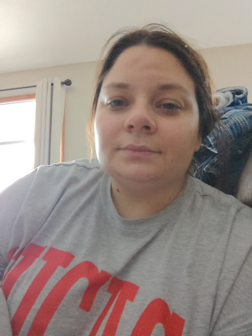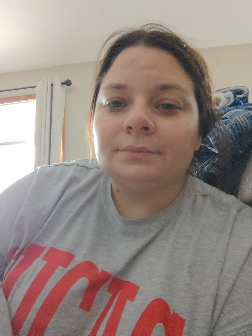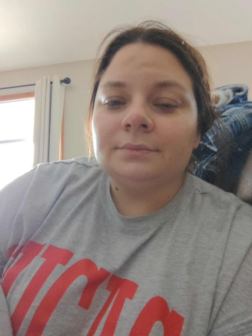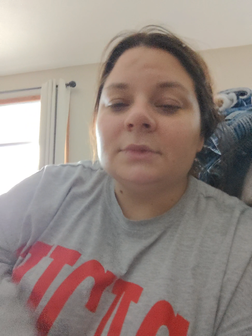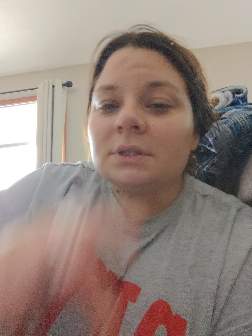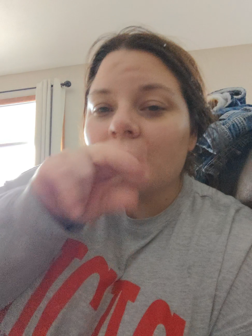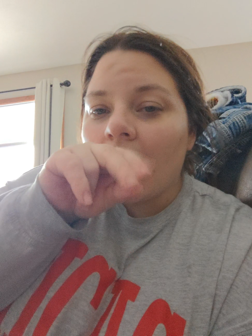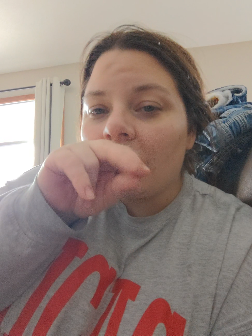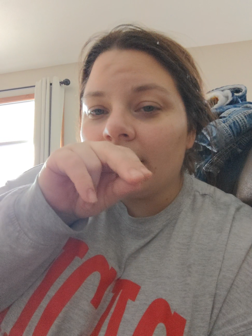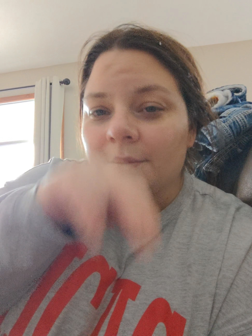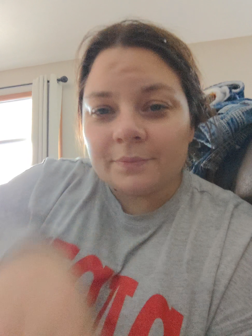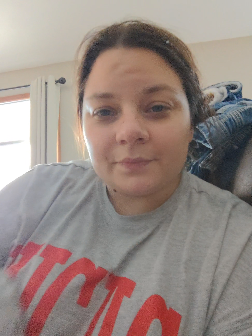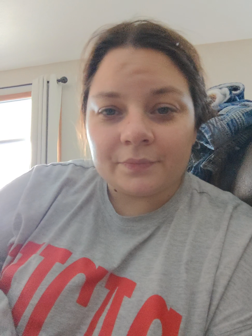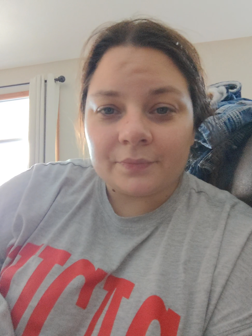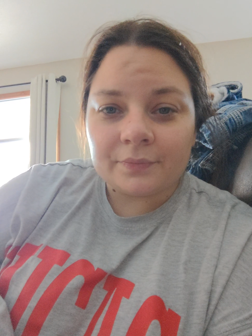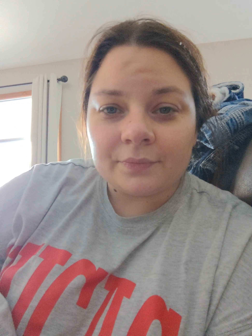duck